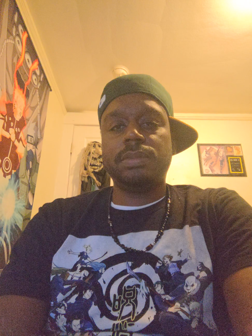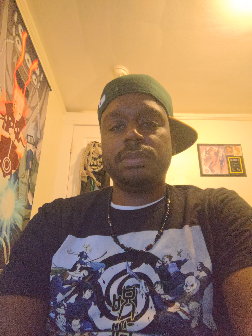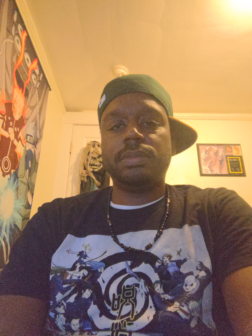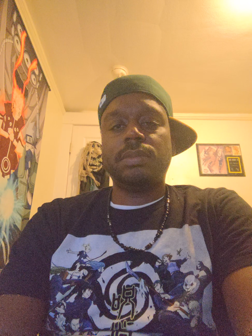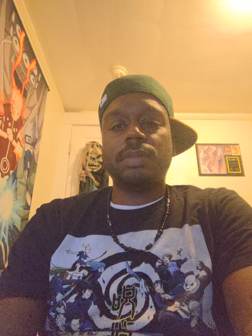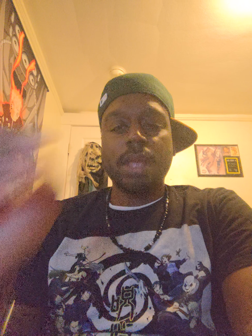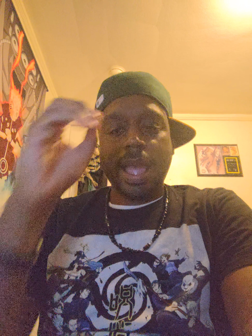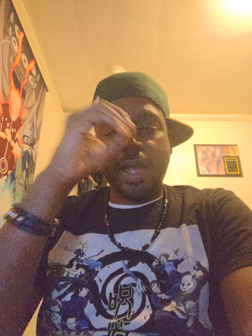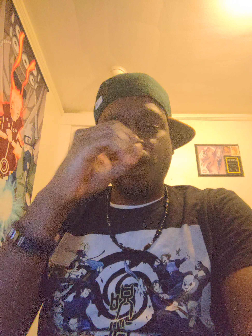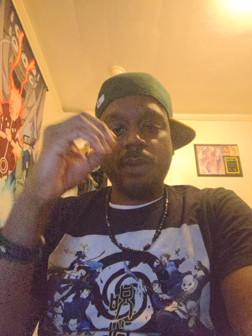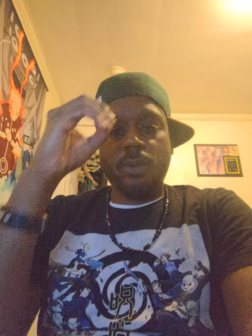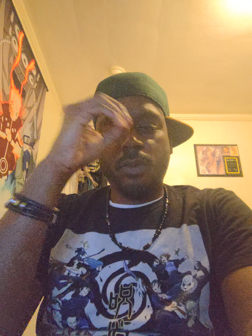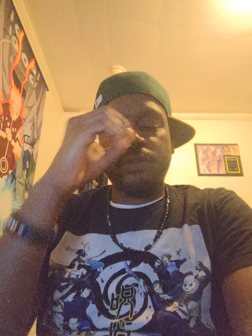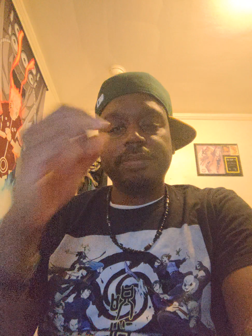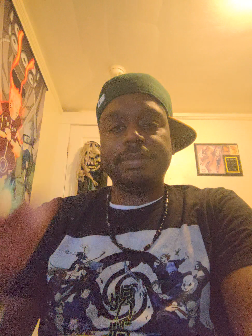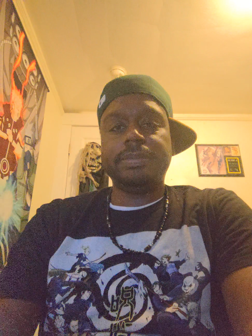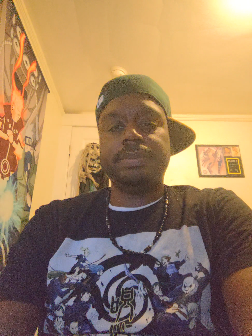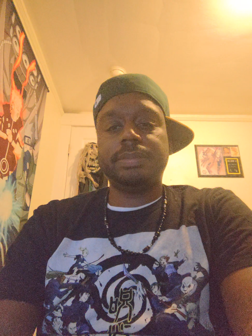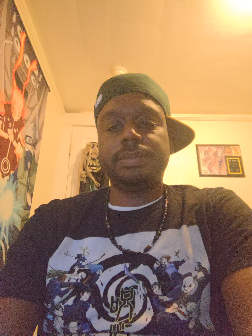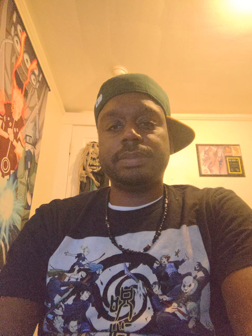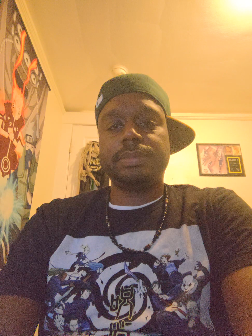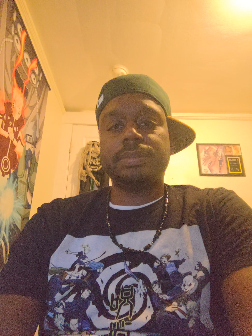owl